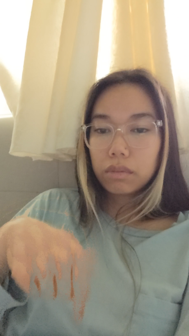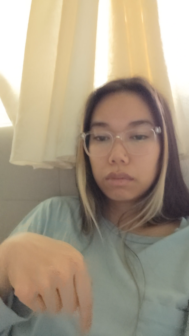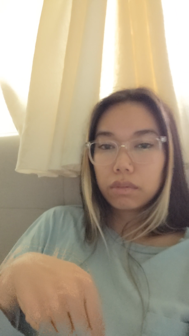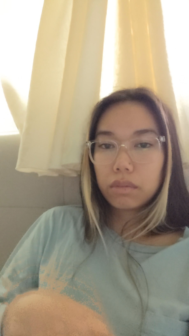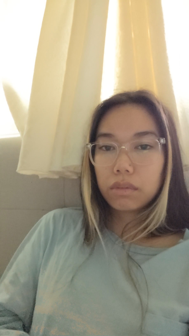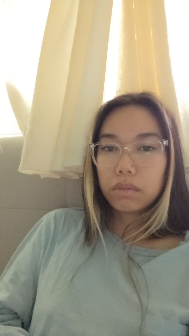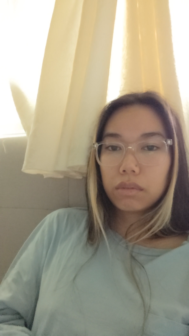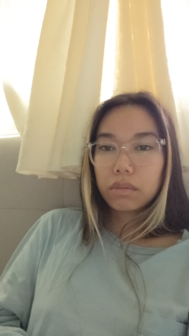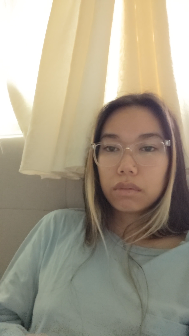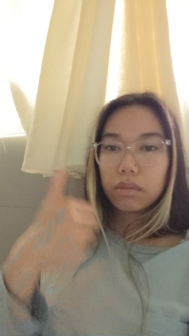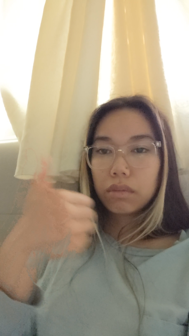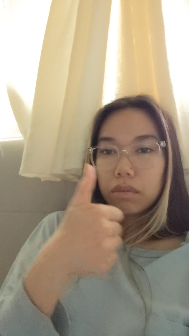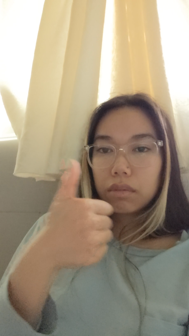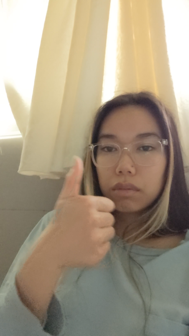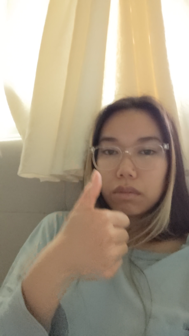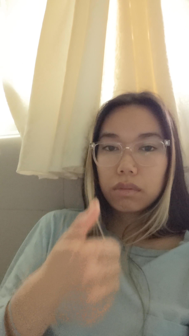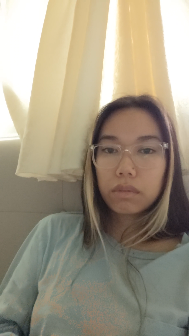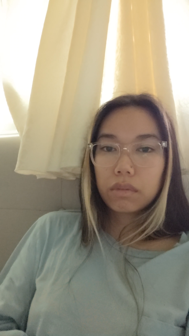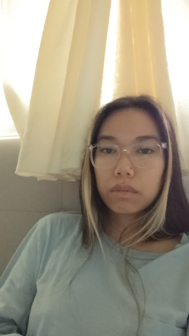game